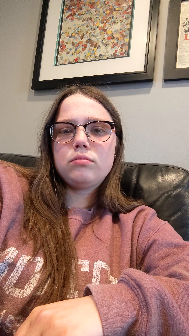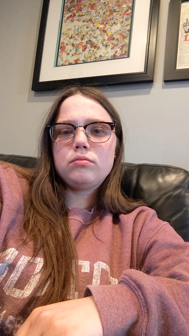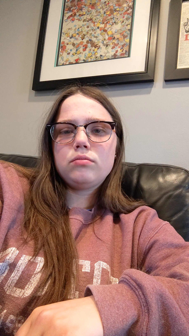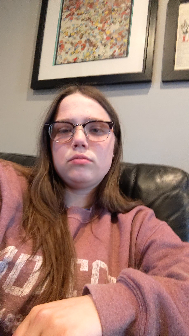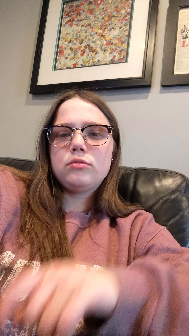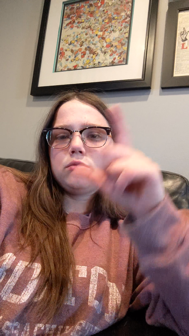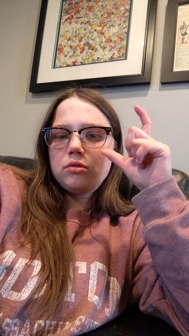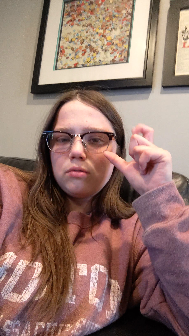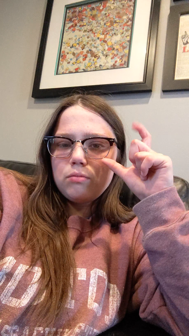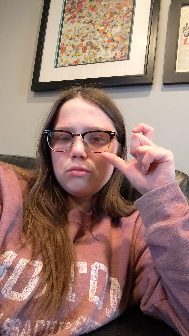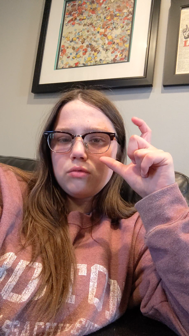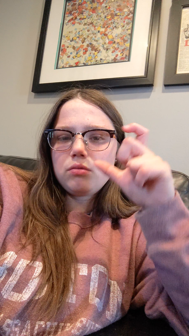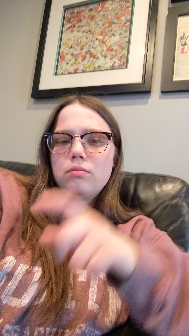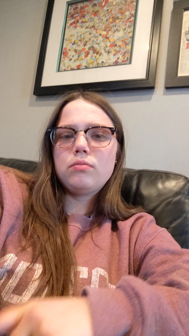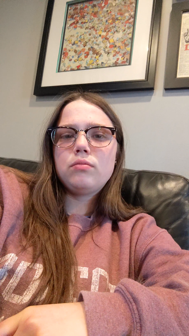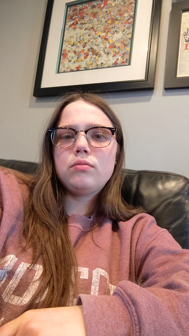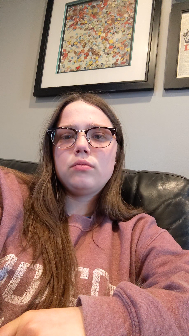camera